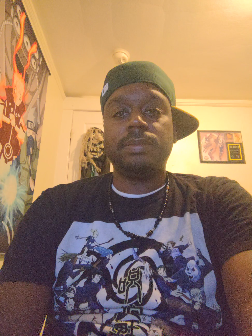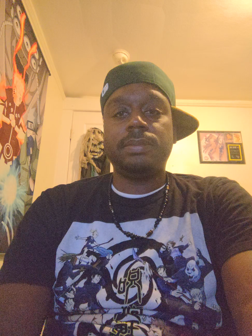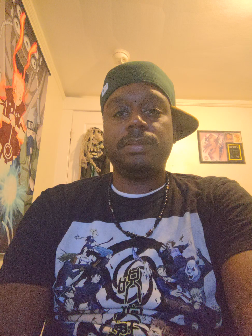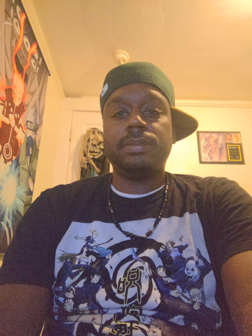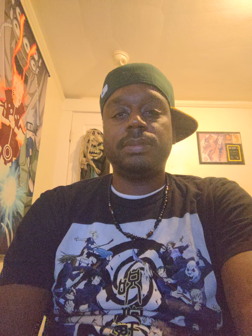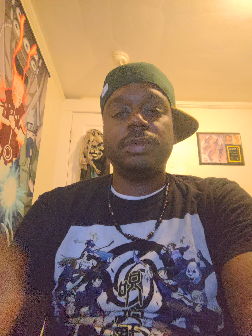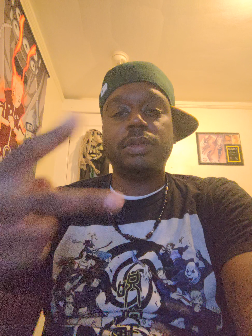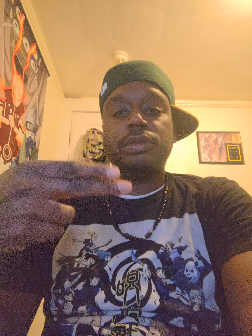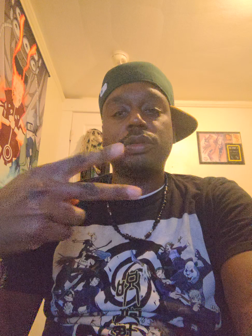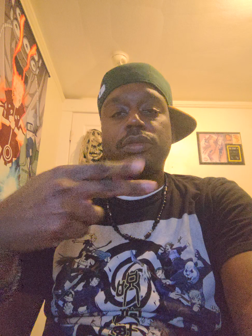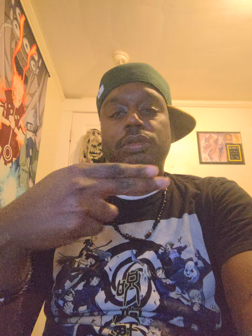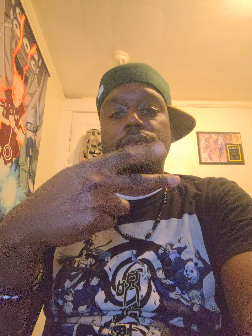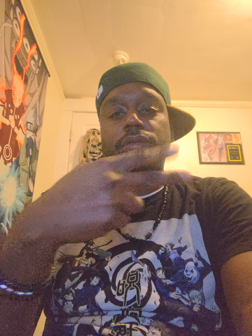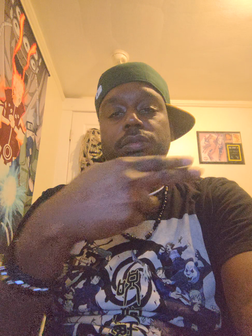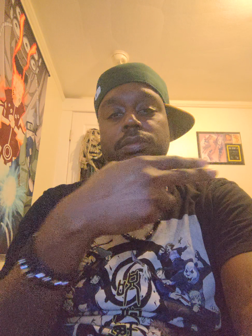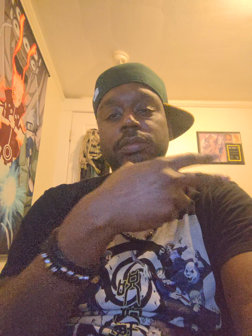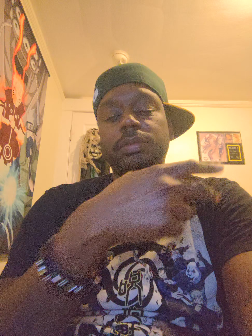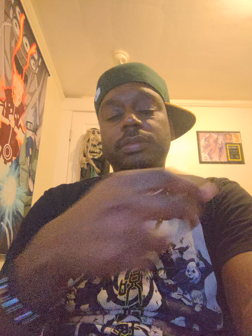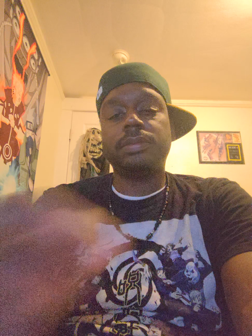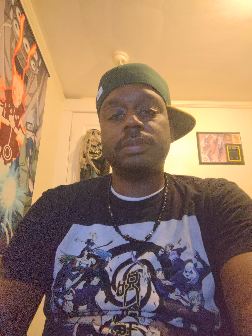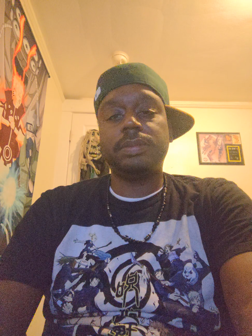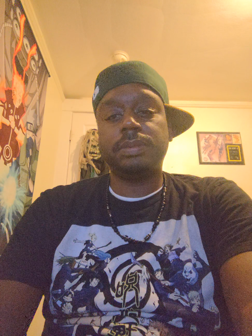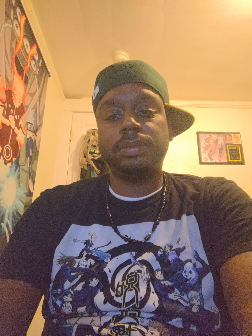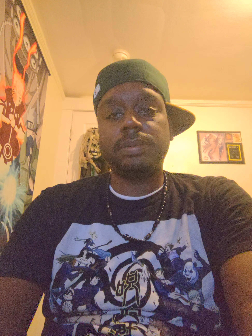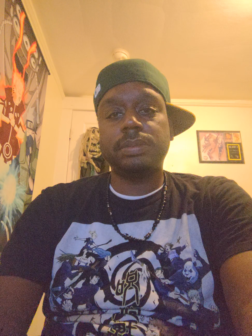scissors